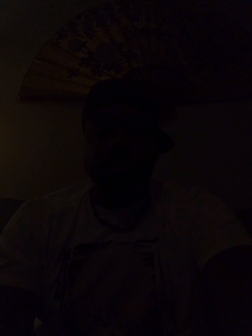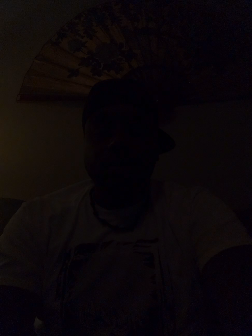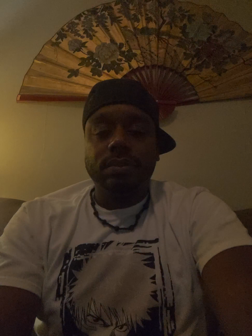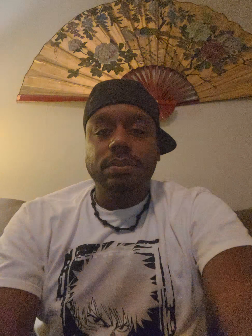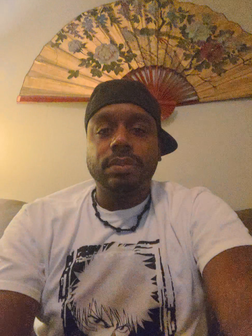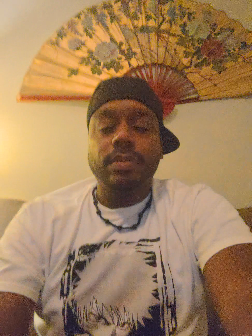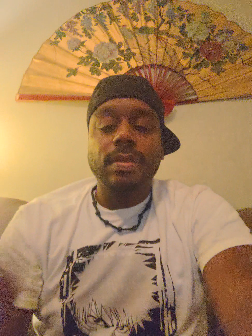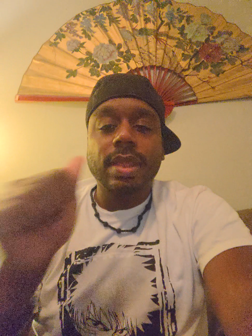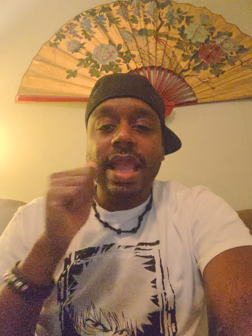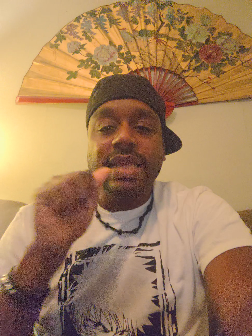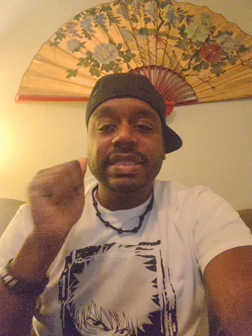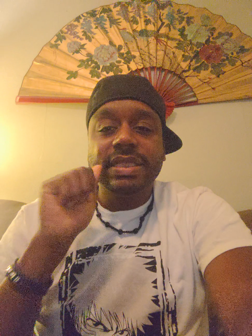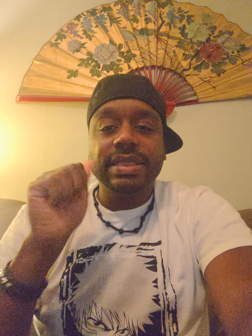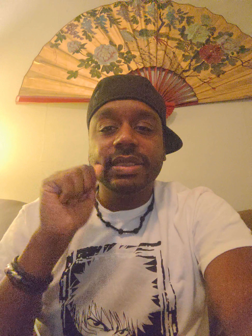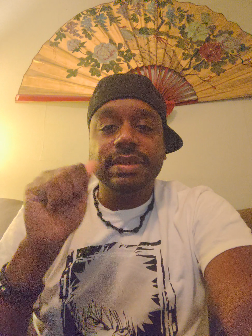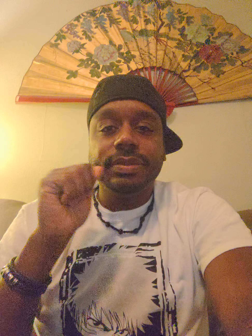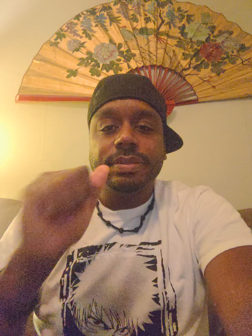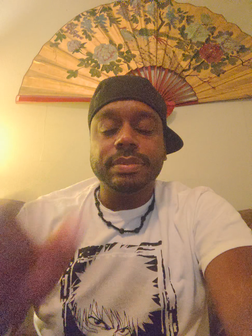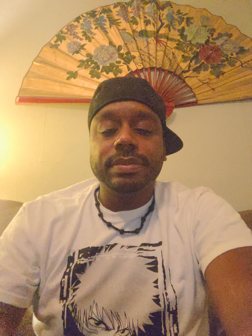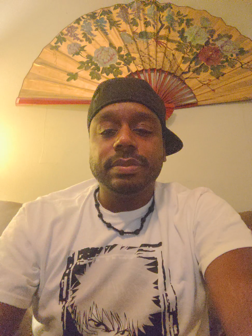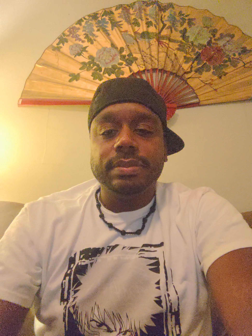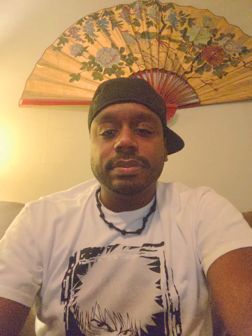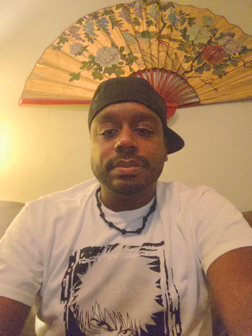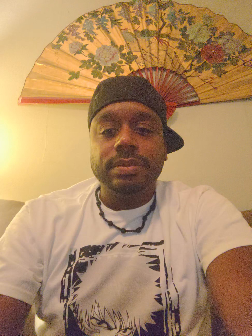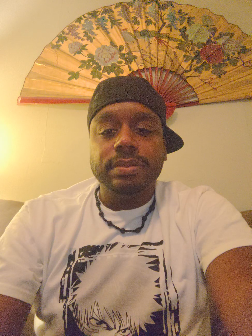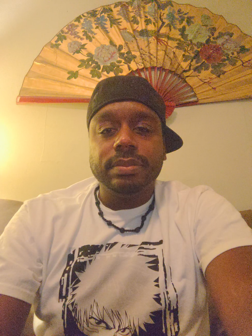aunt